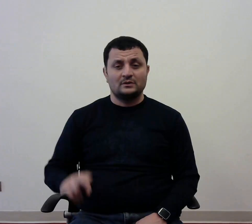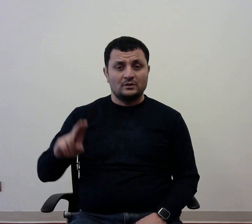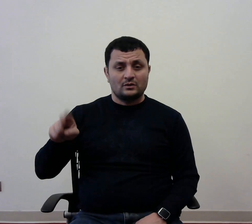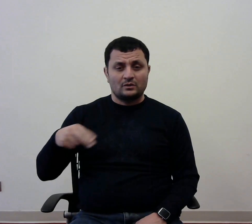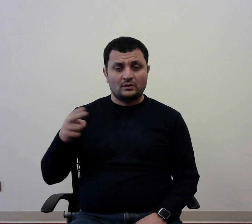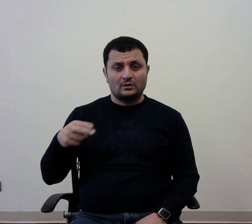D